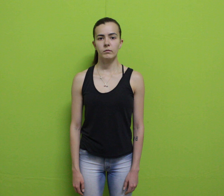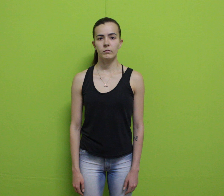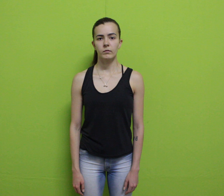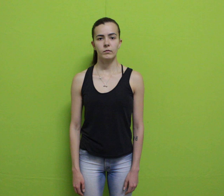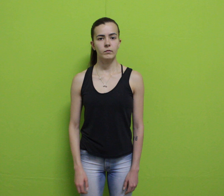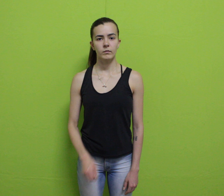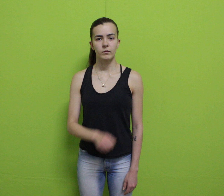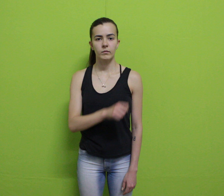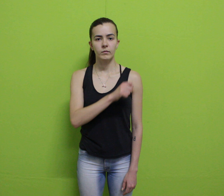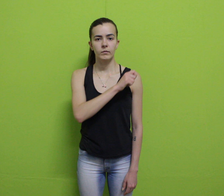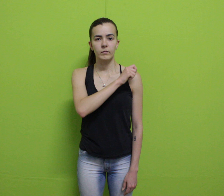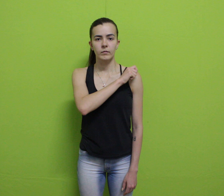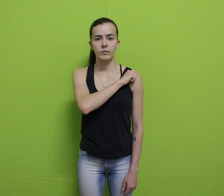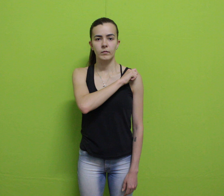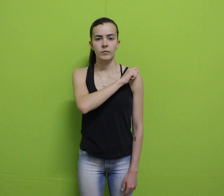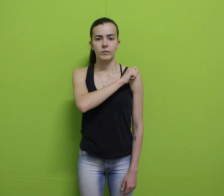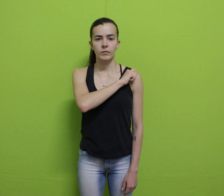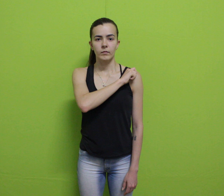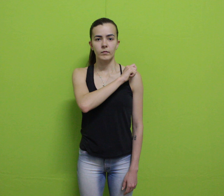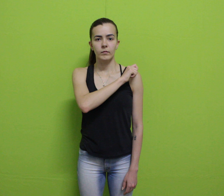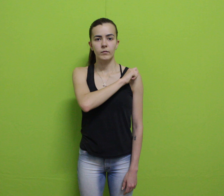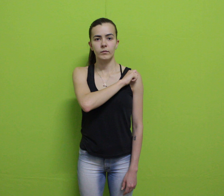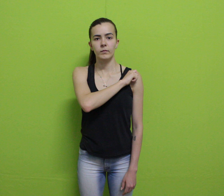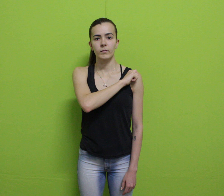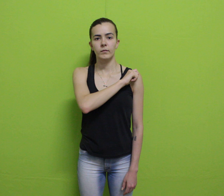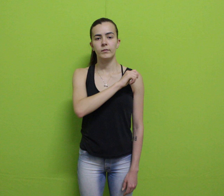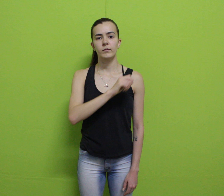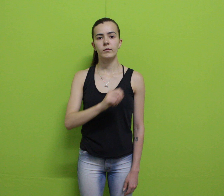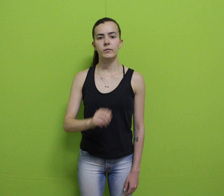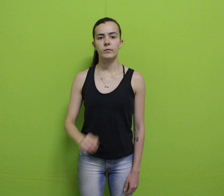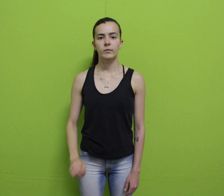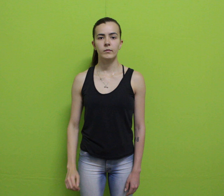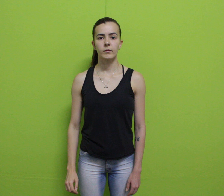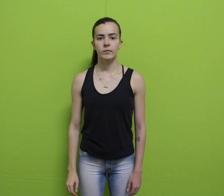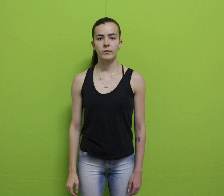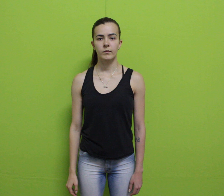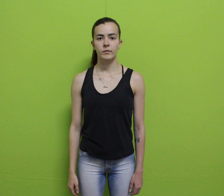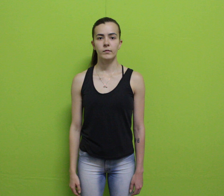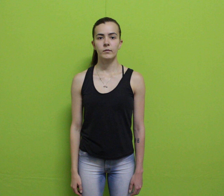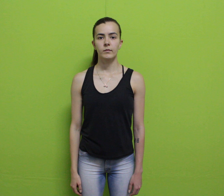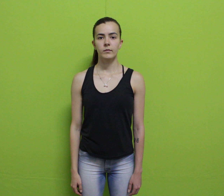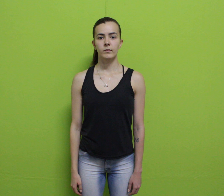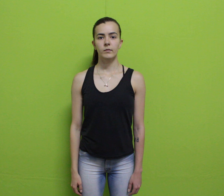aluno